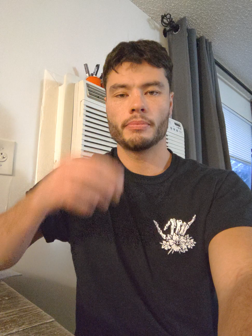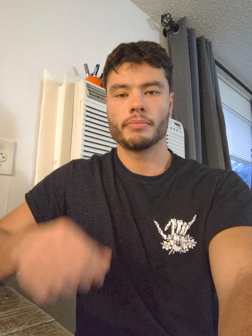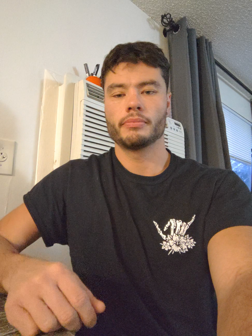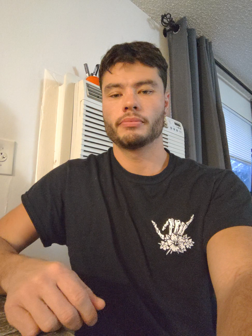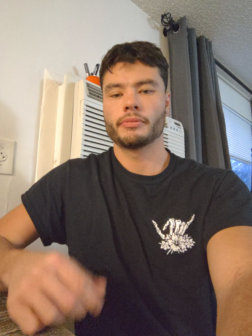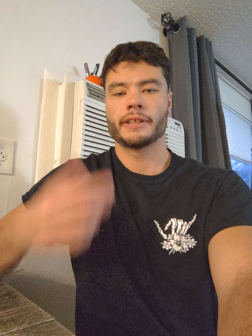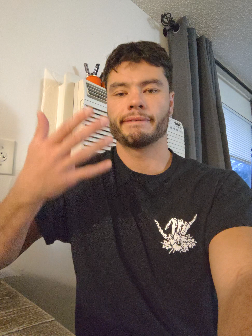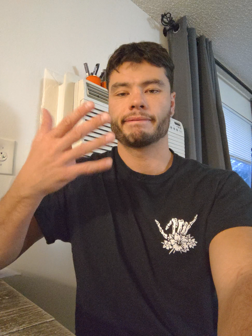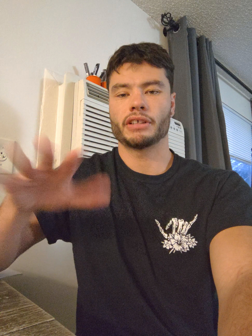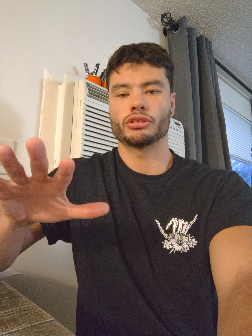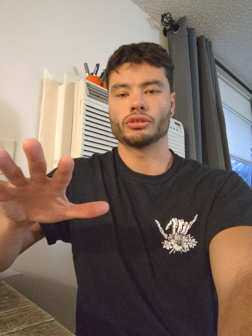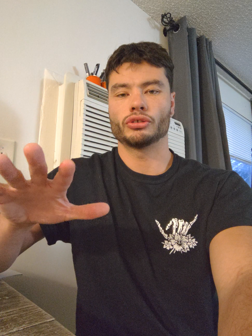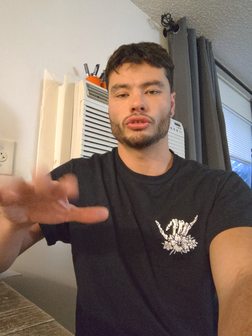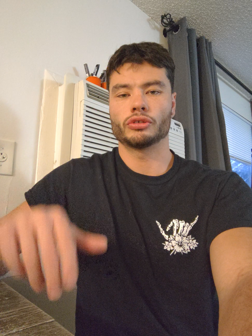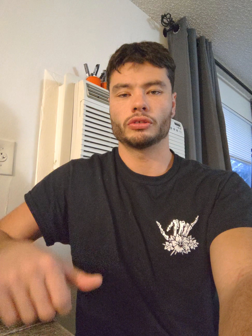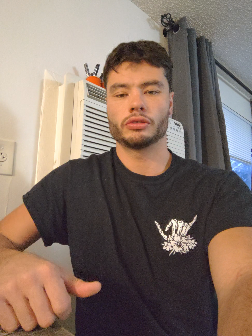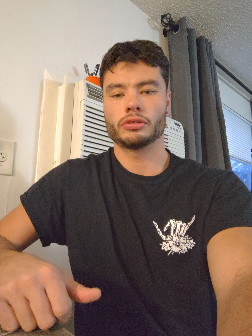finish